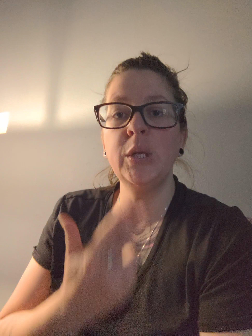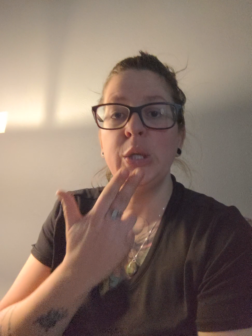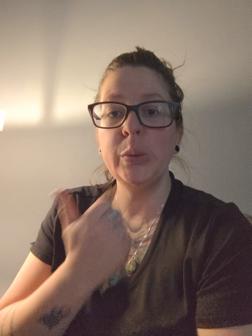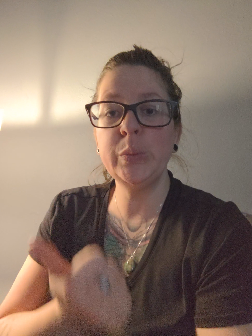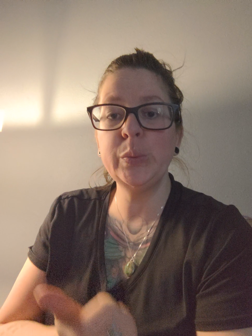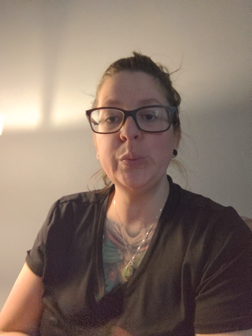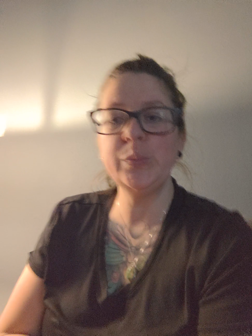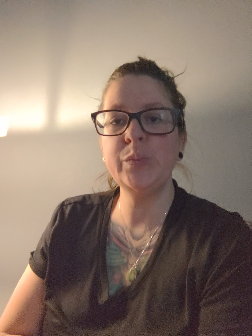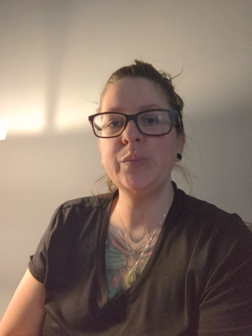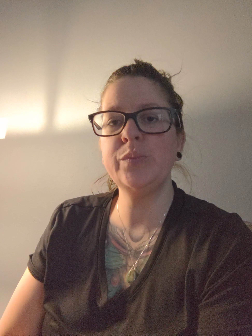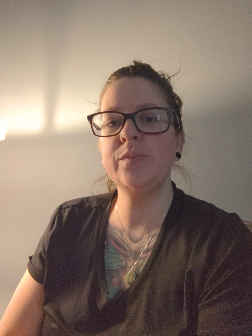cute